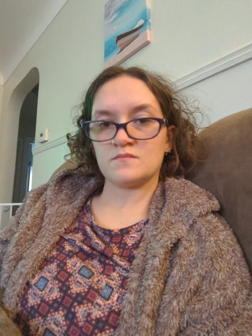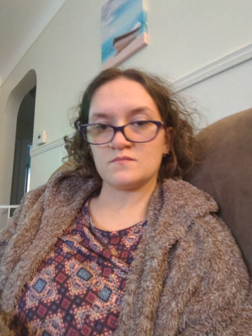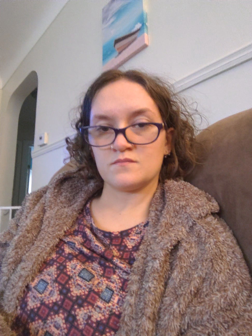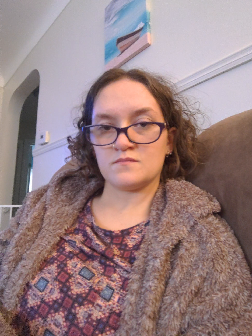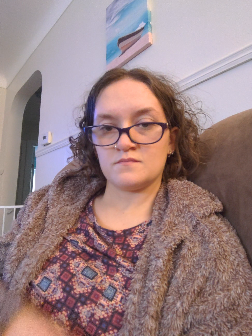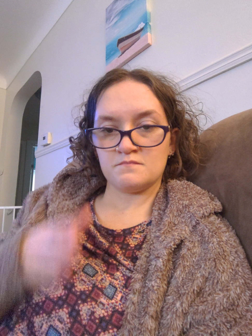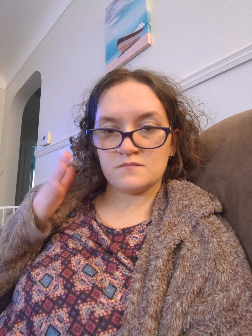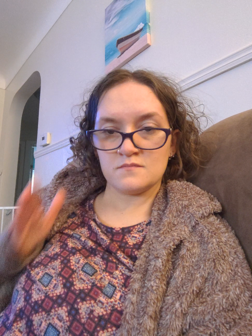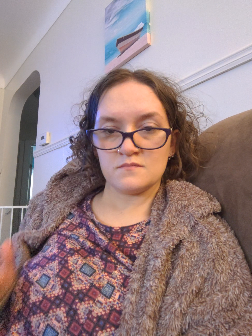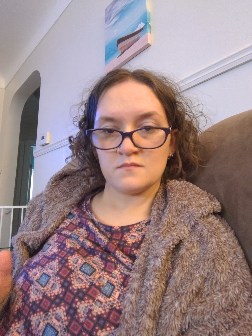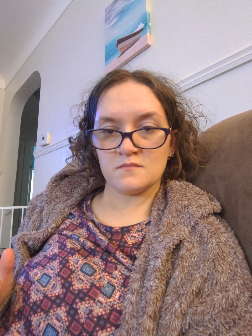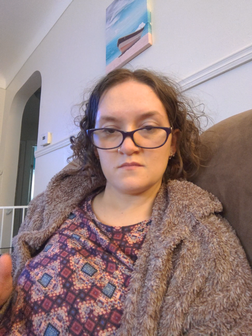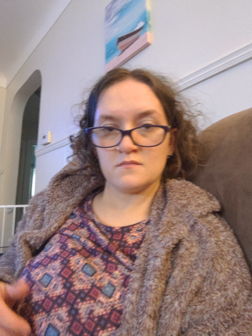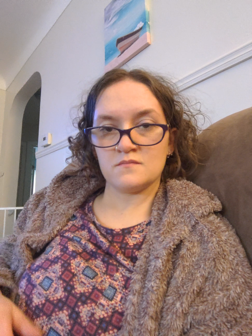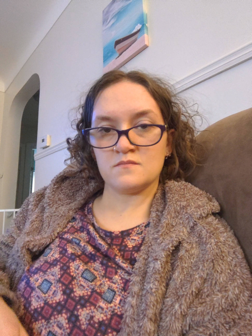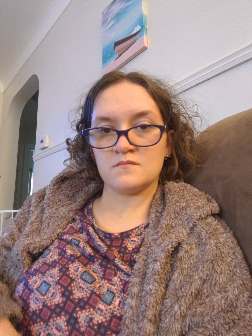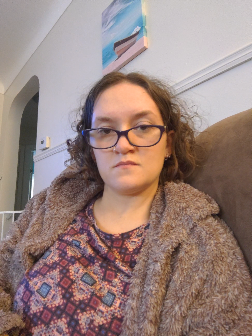beside